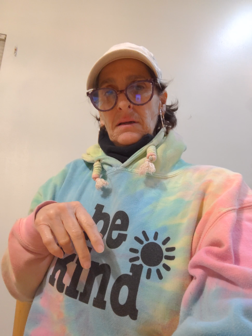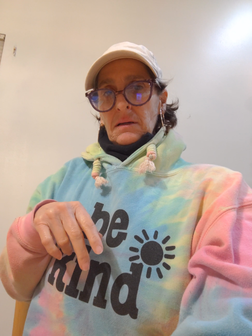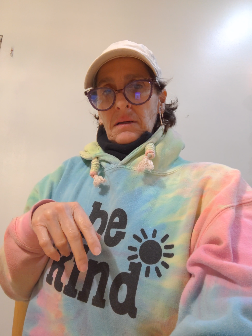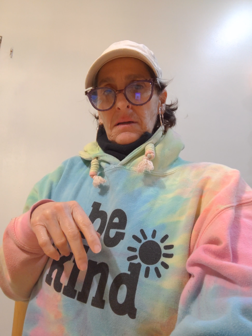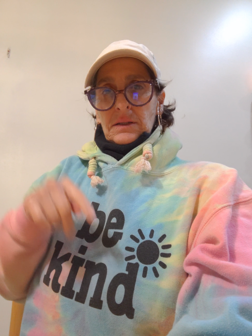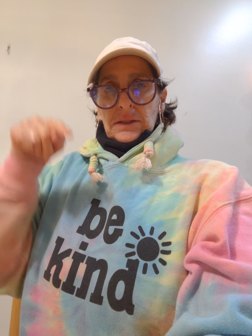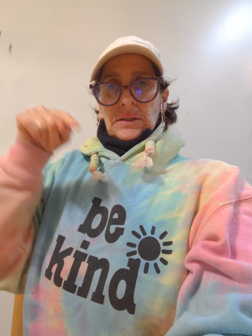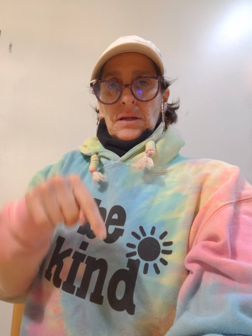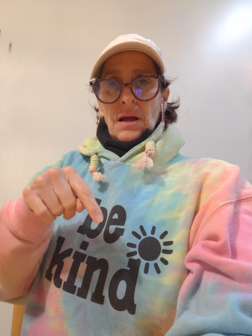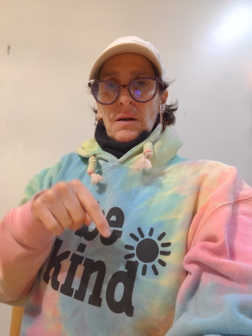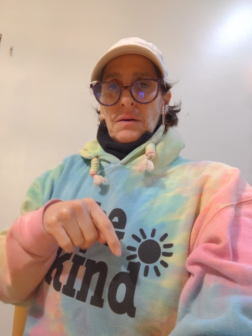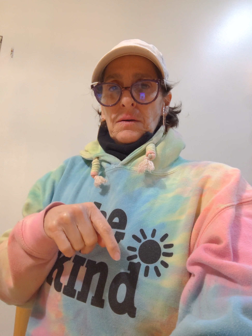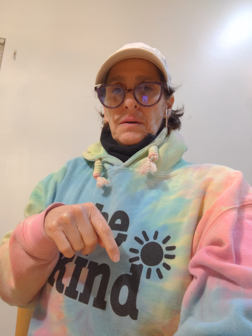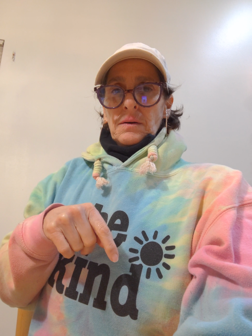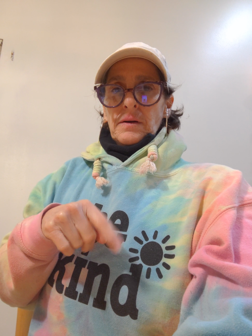down